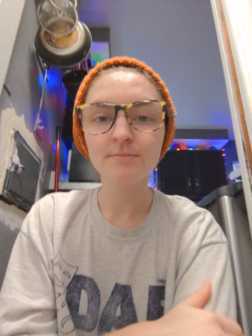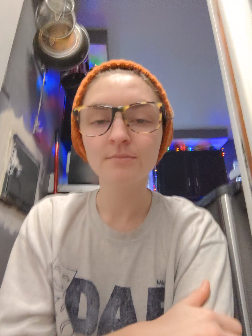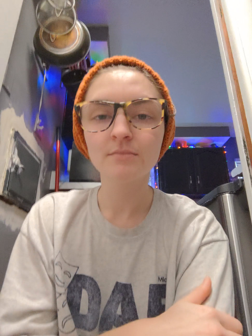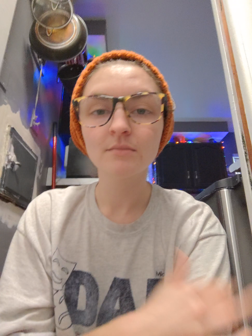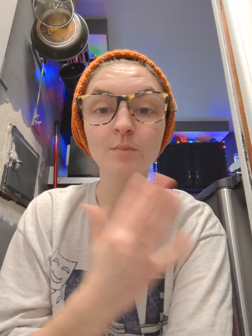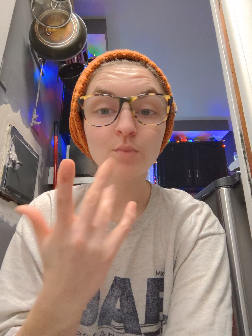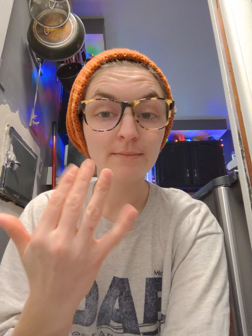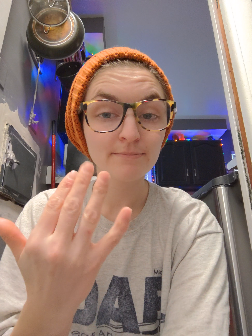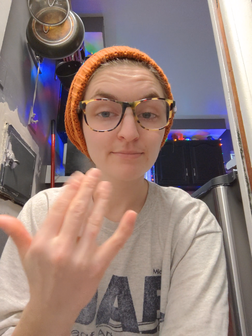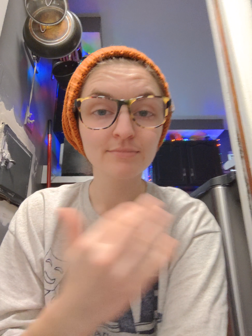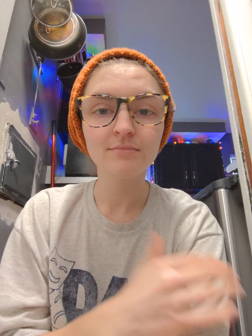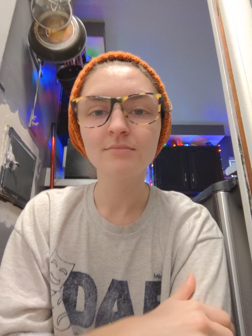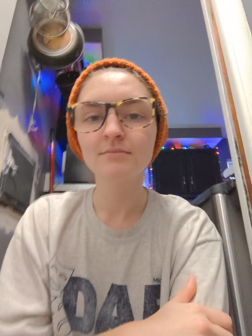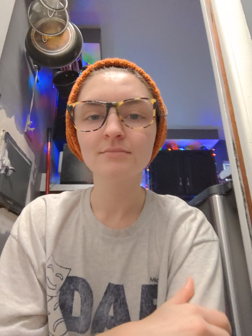wait